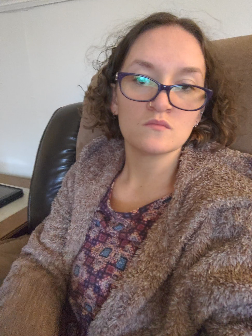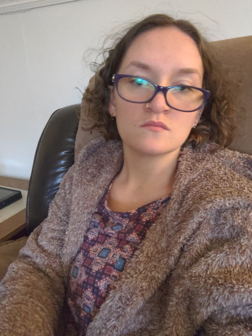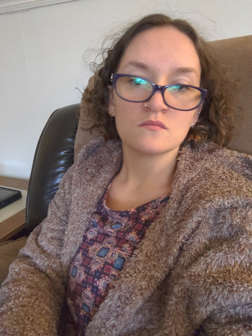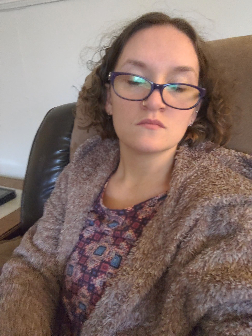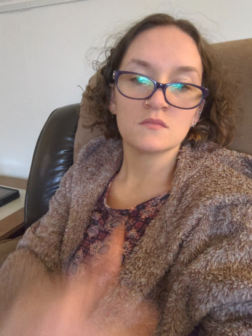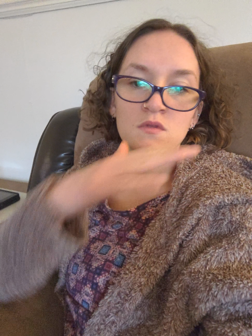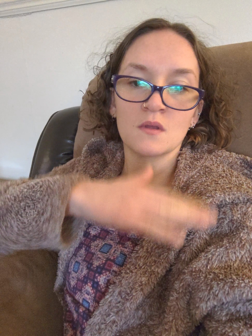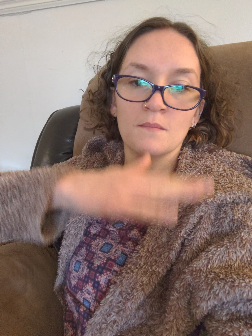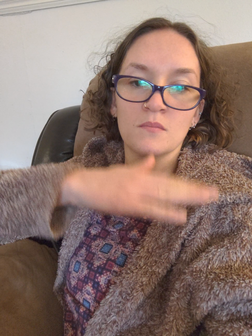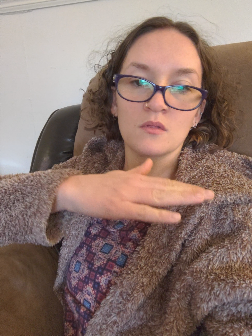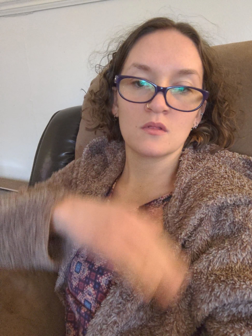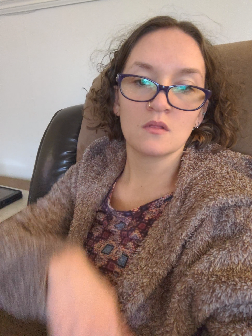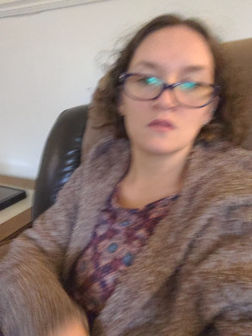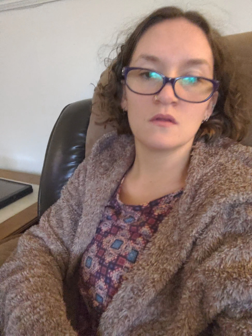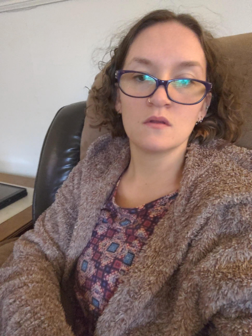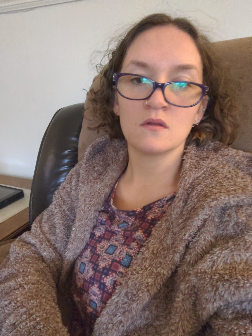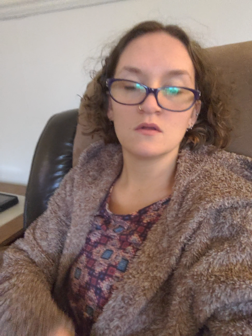table